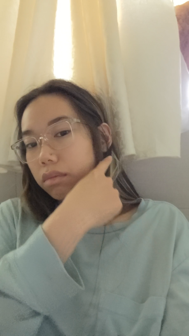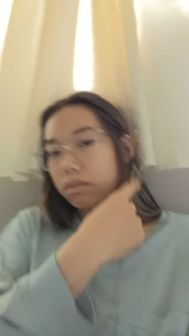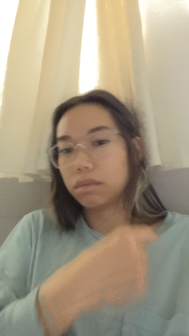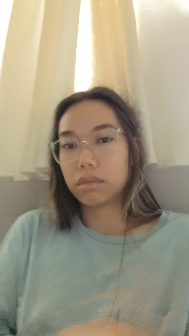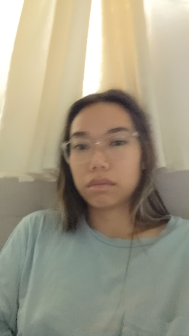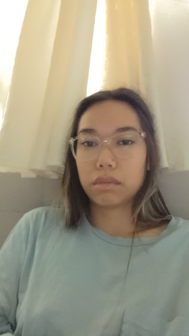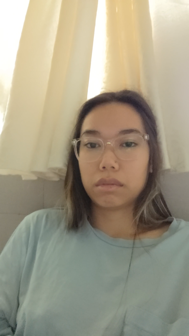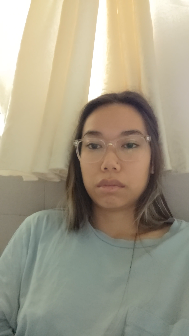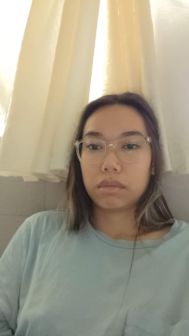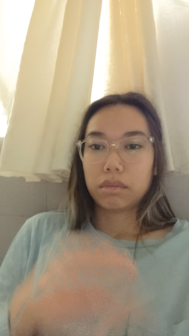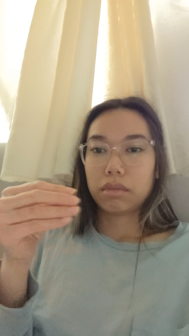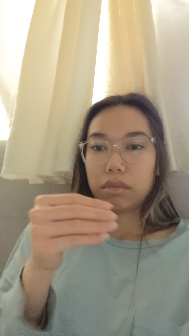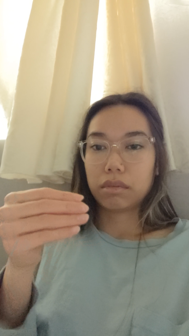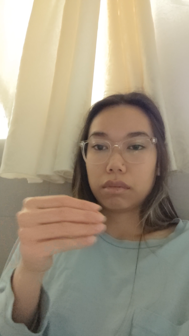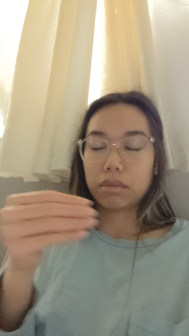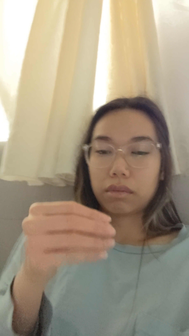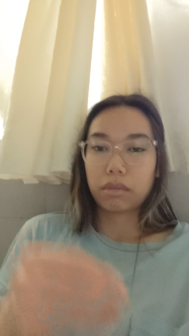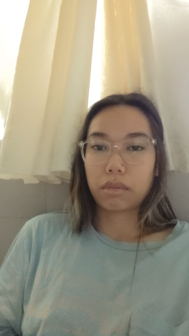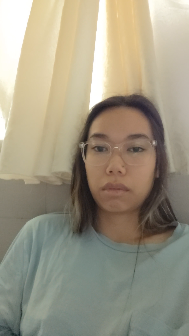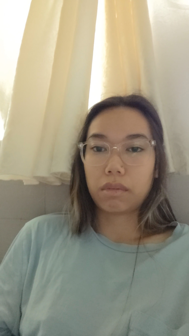more